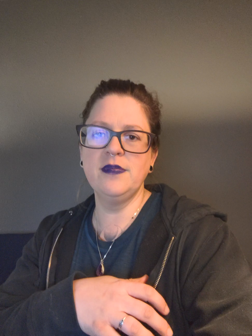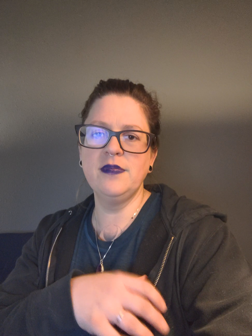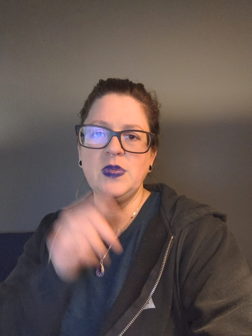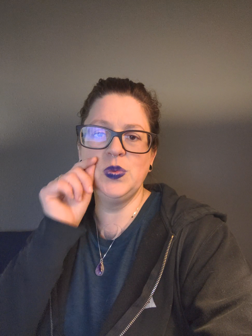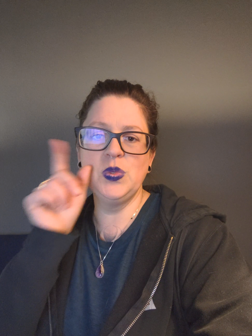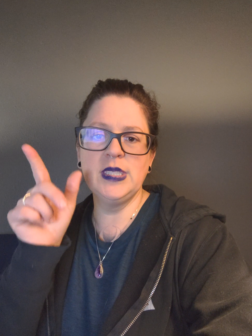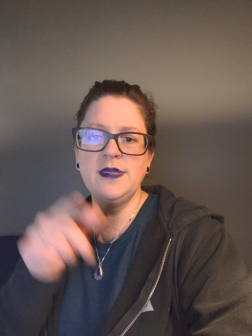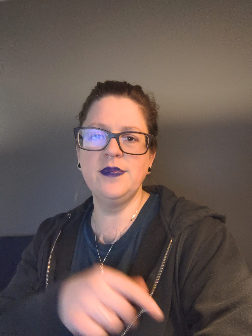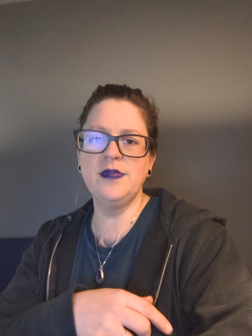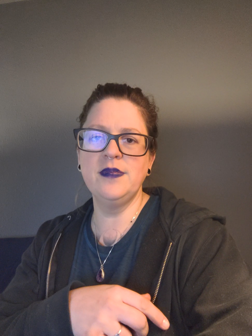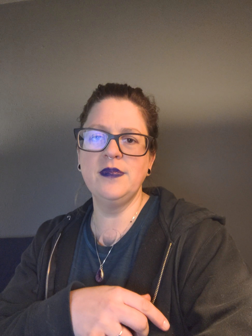wake